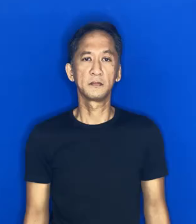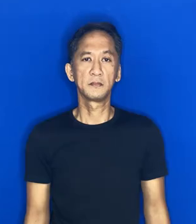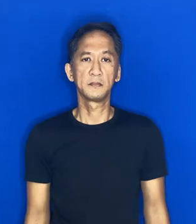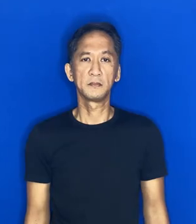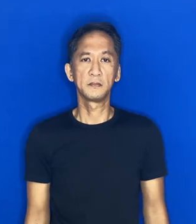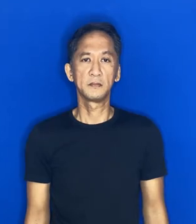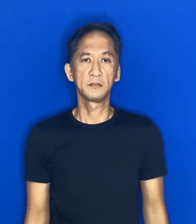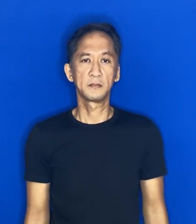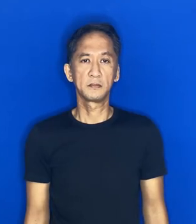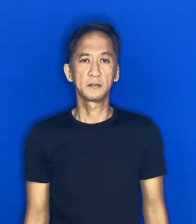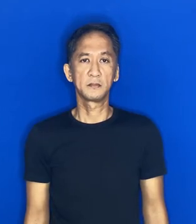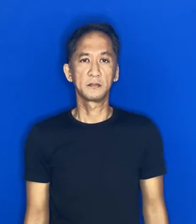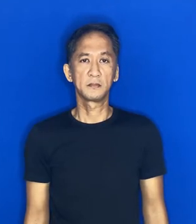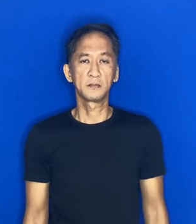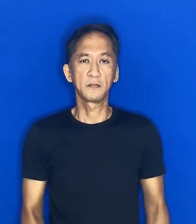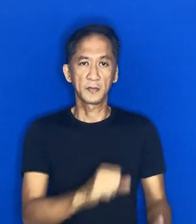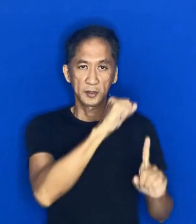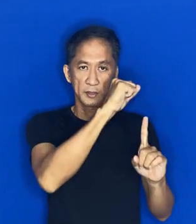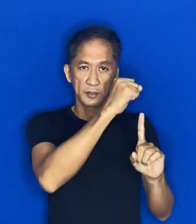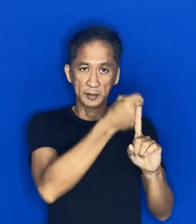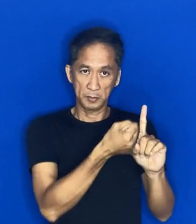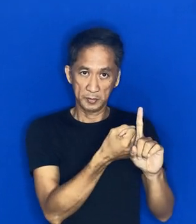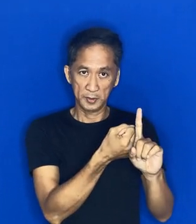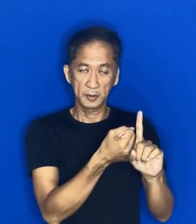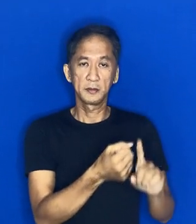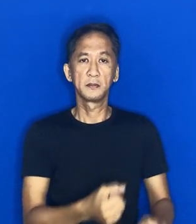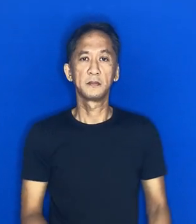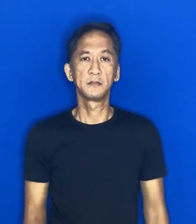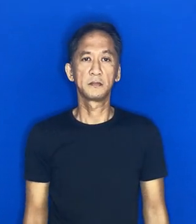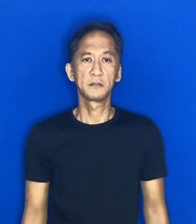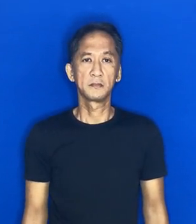september